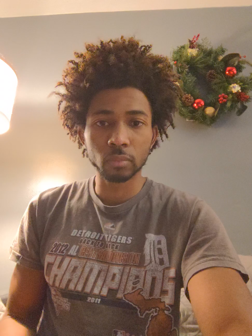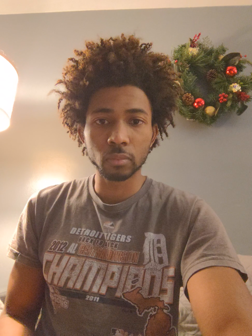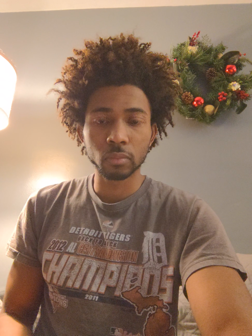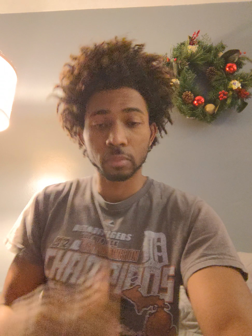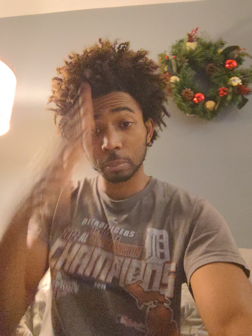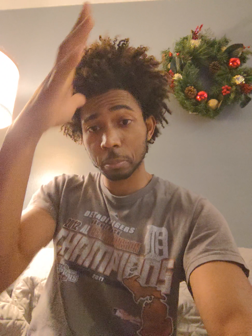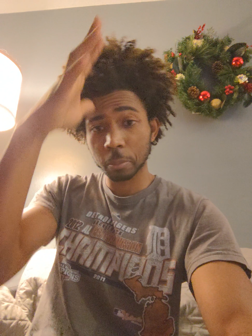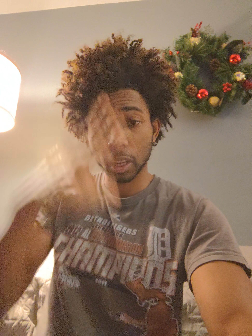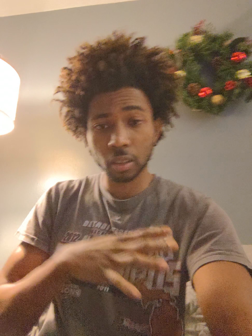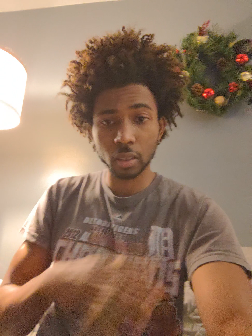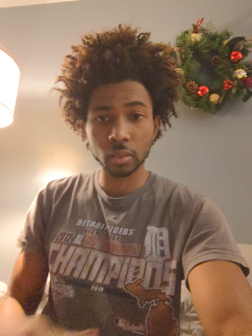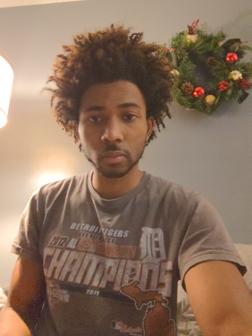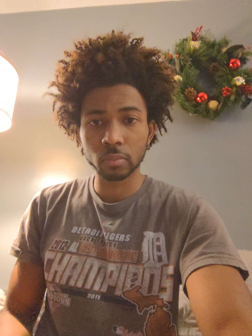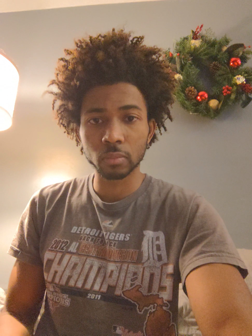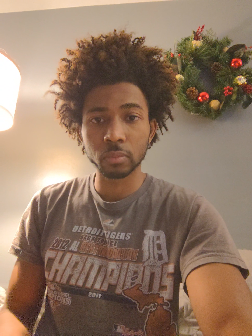man